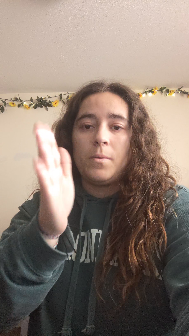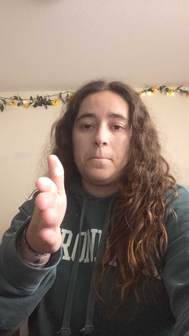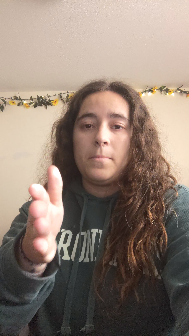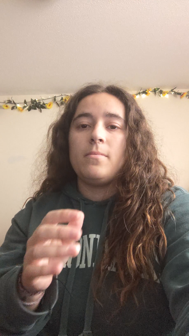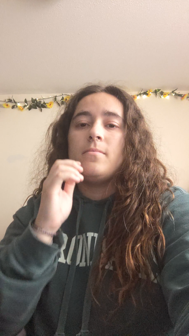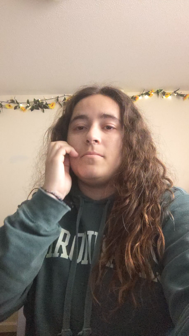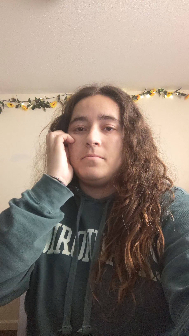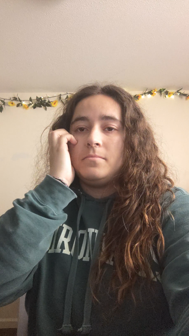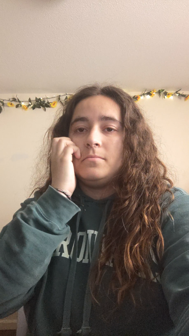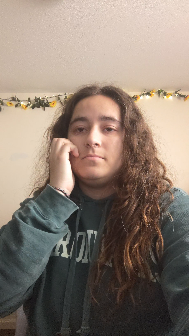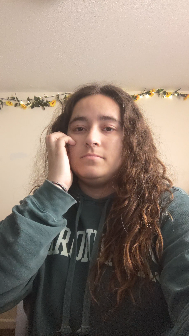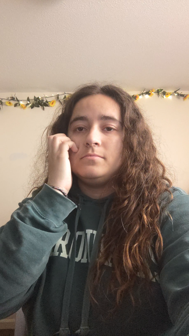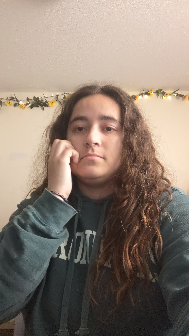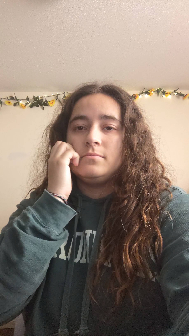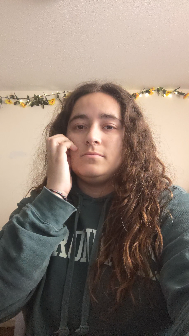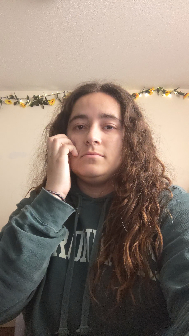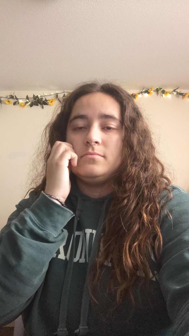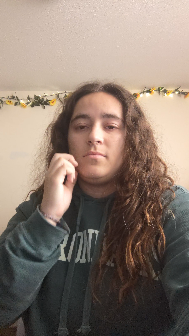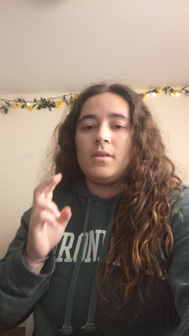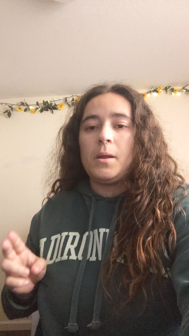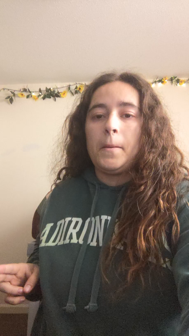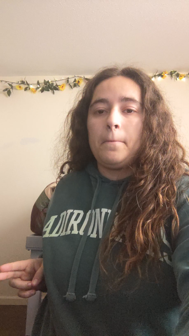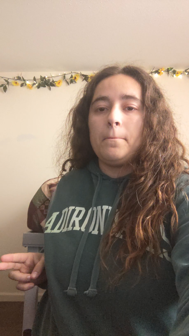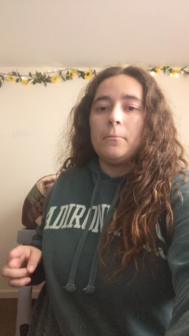belt